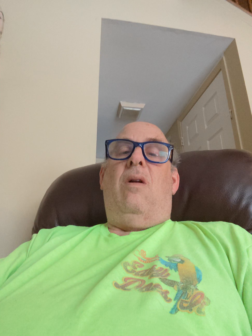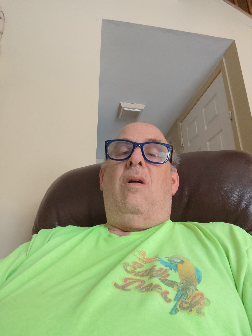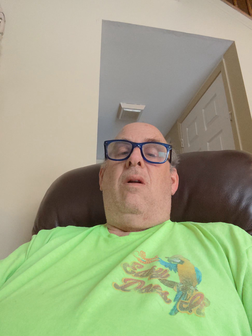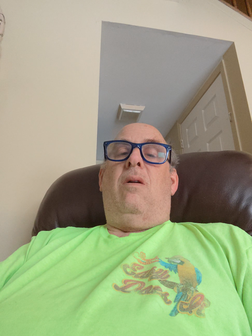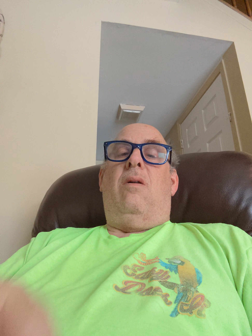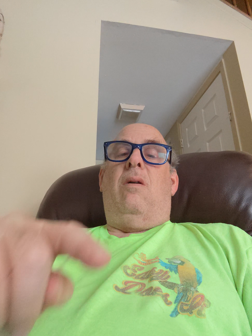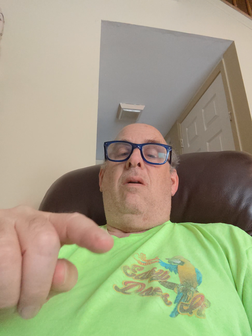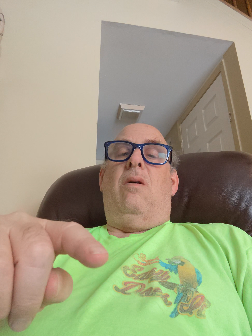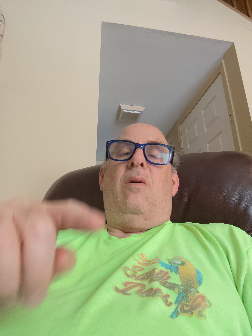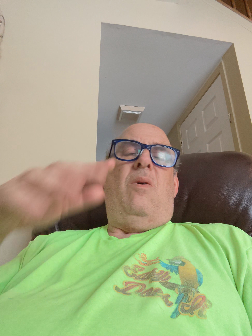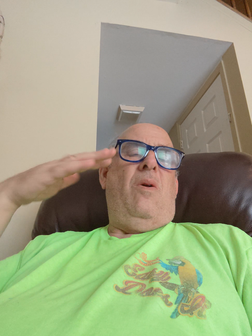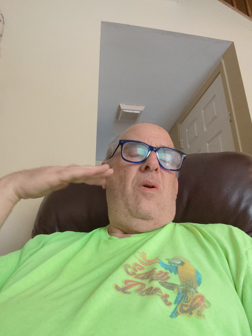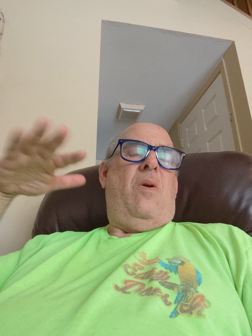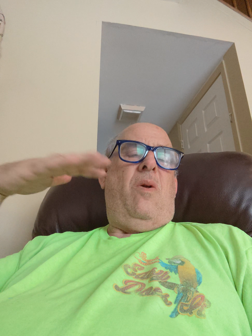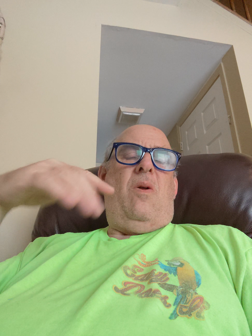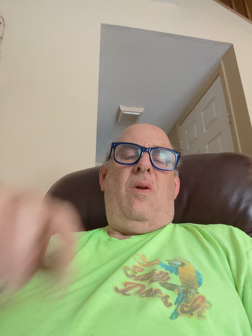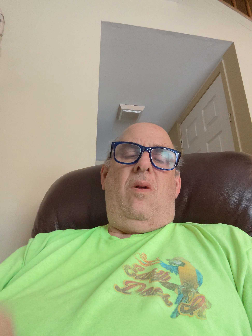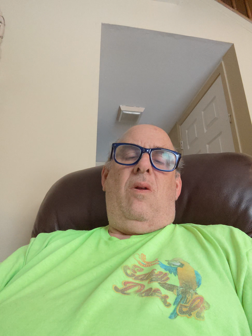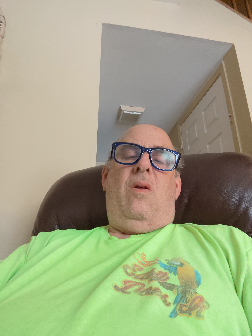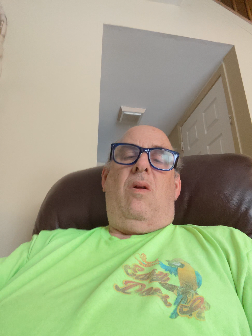noisy